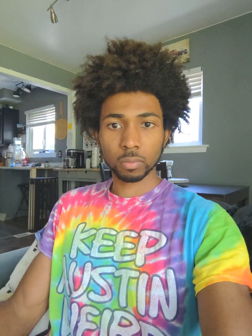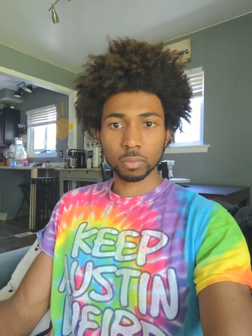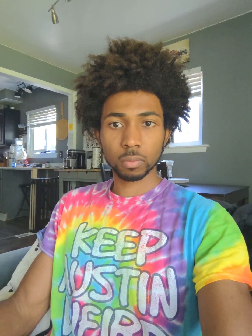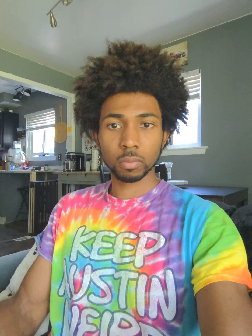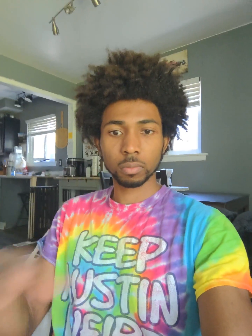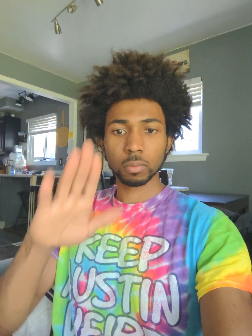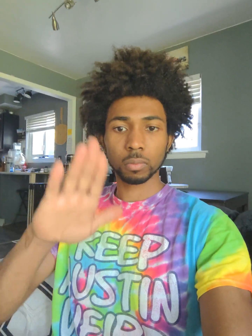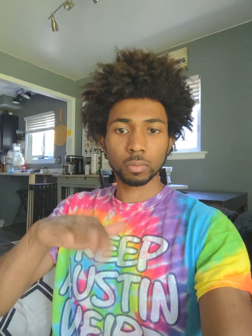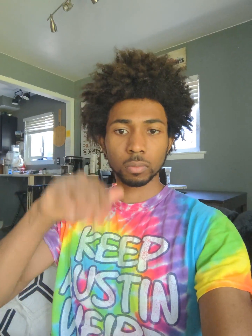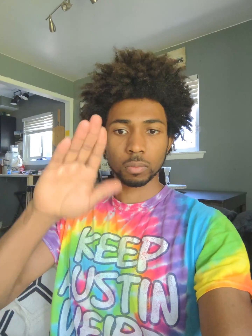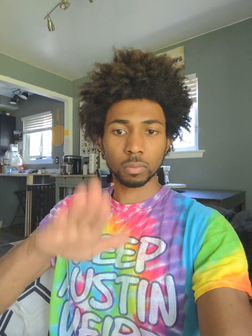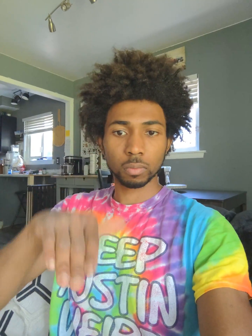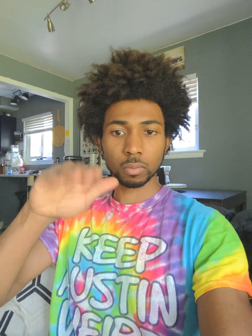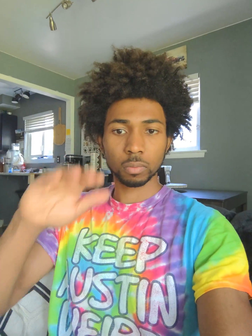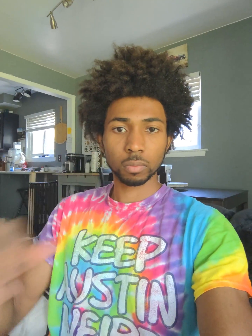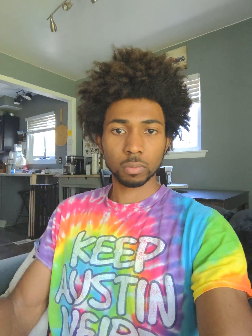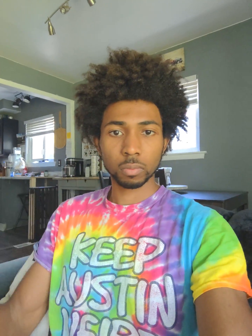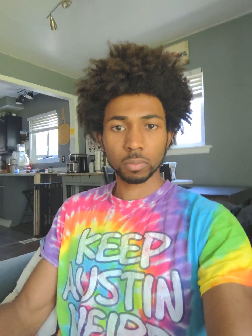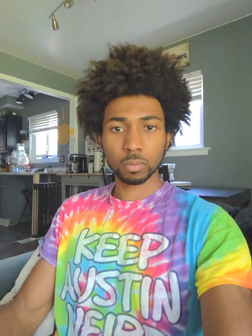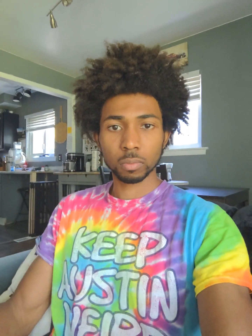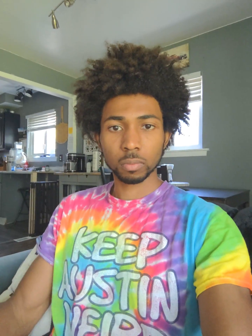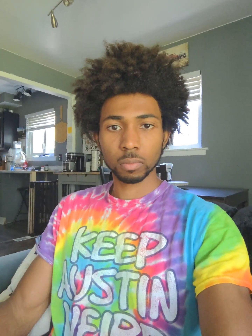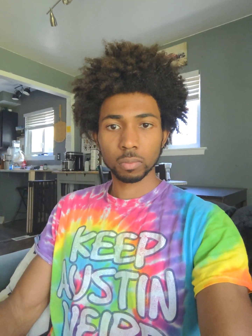paint